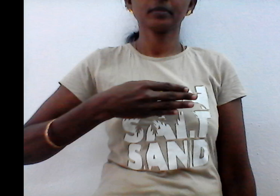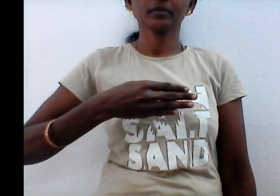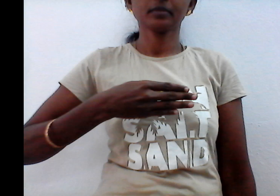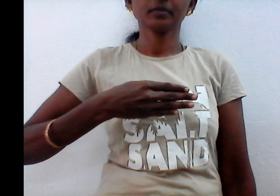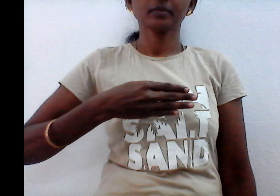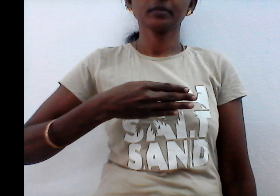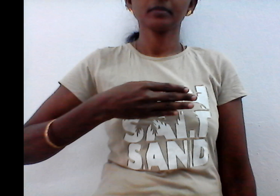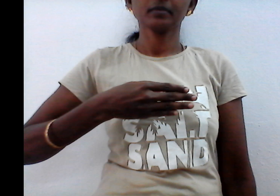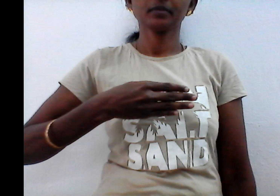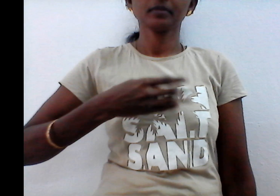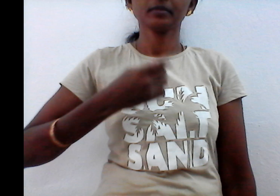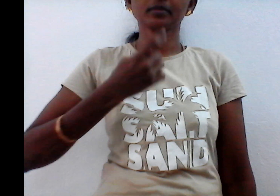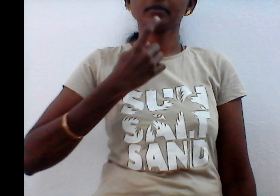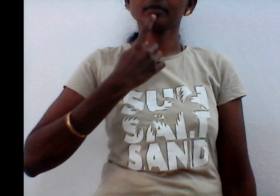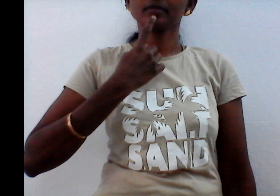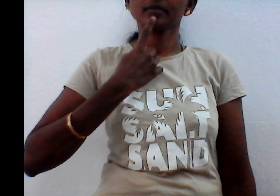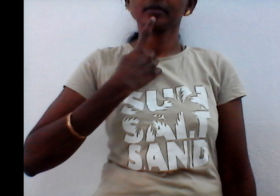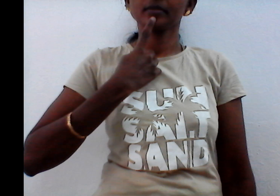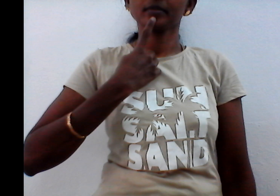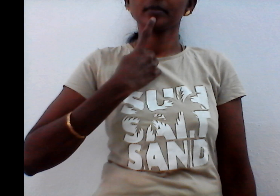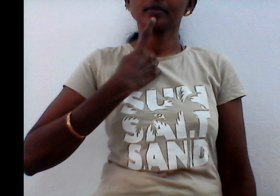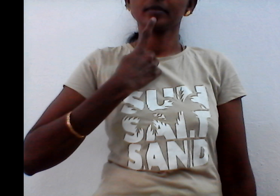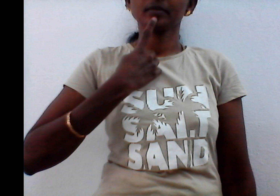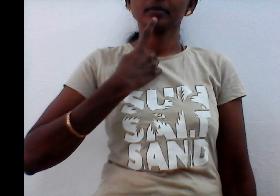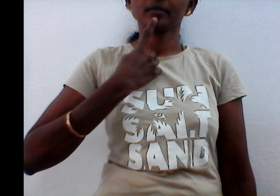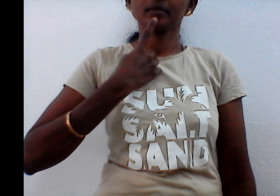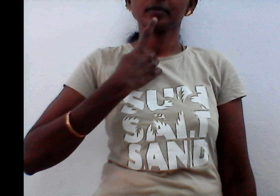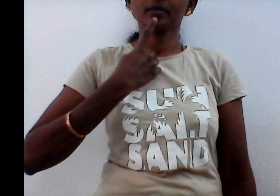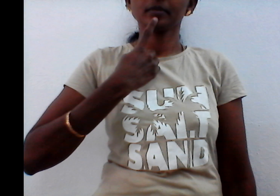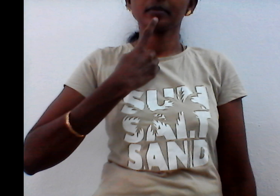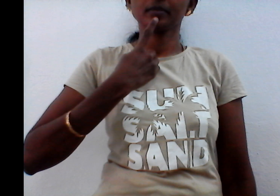അം